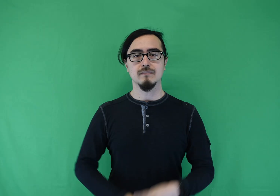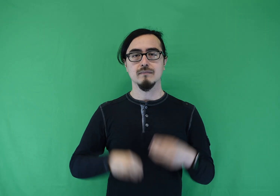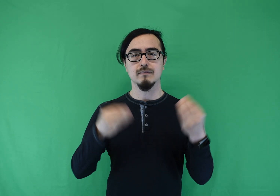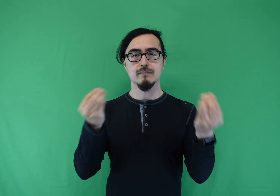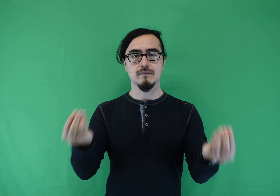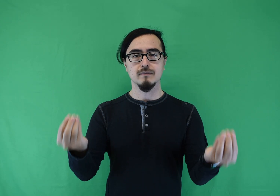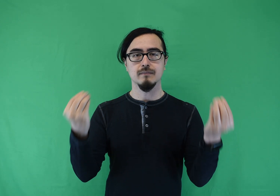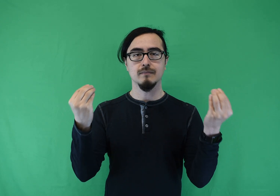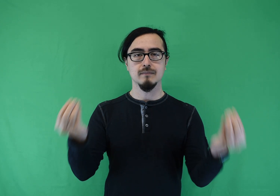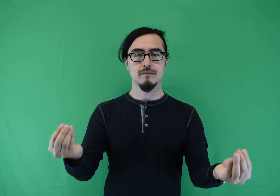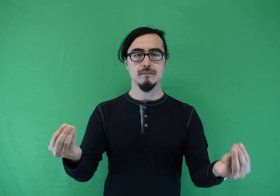mucho